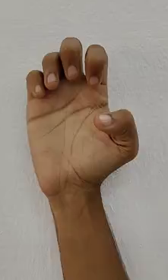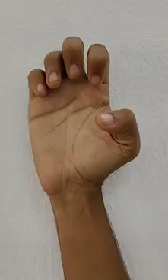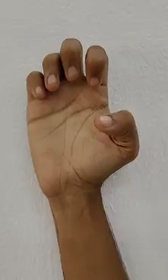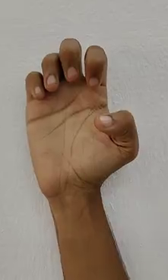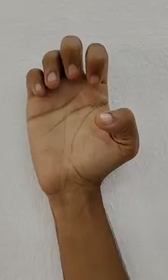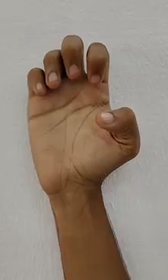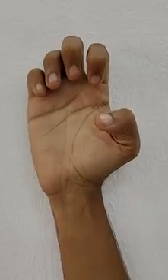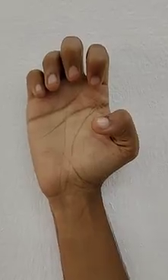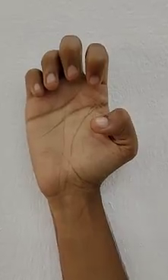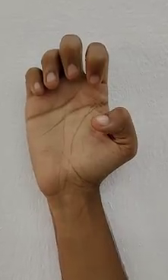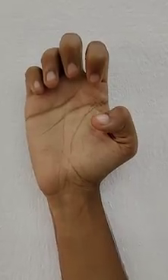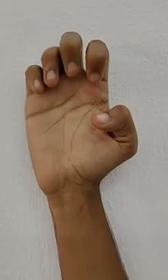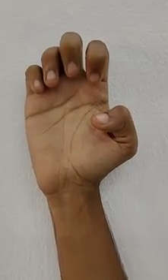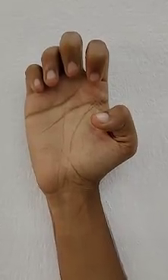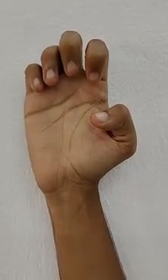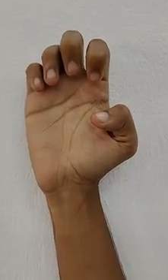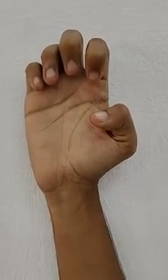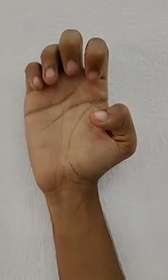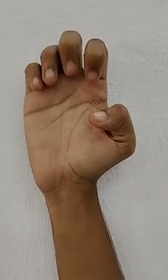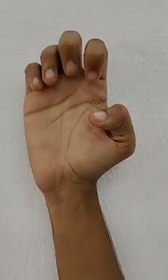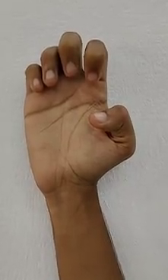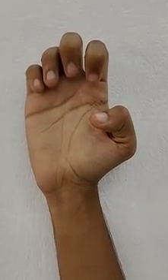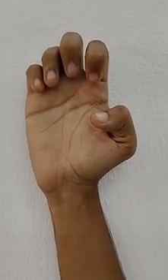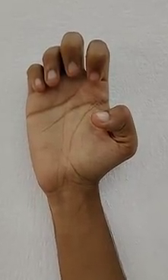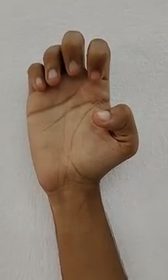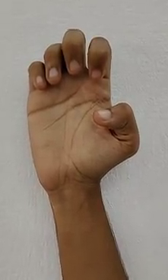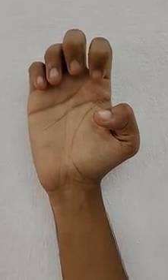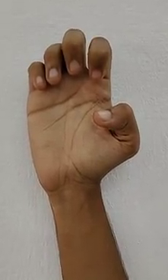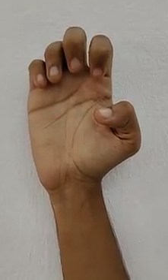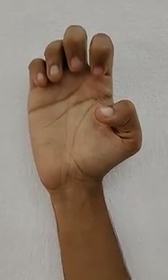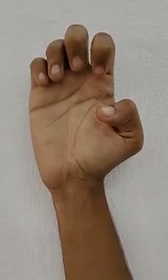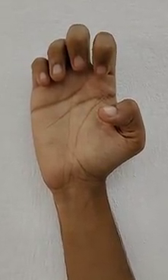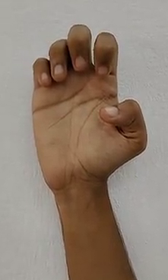ഇ